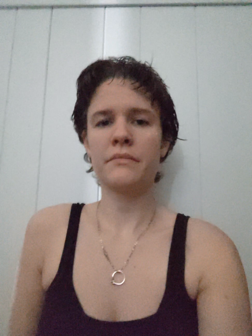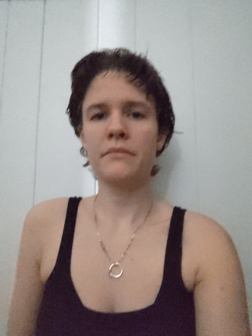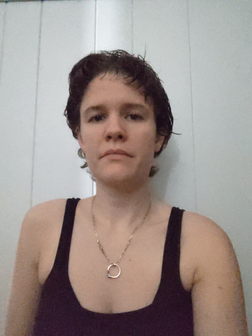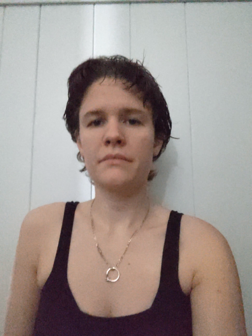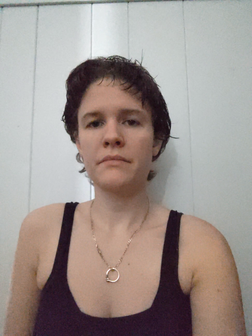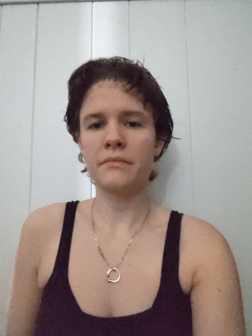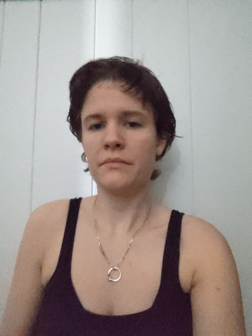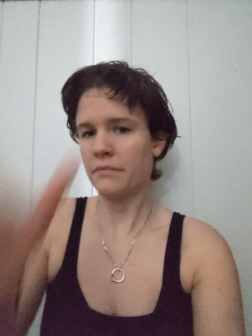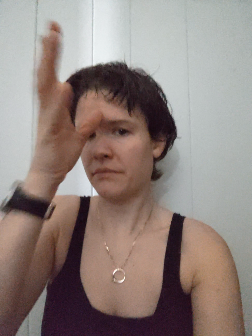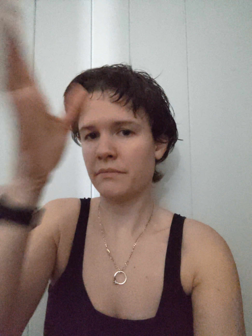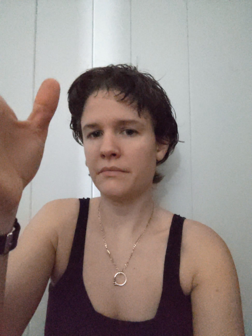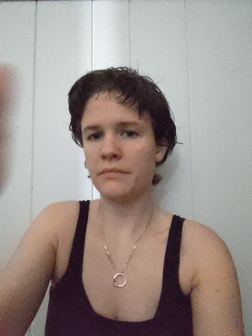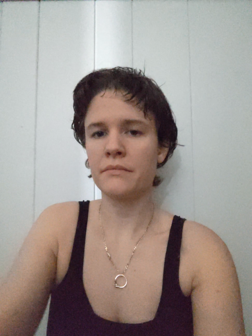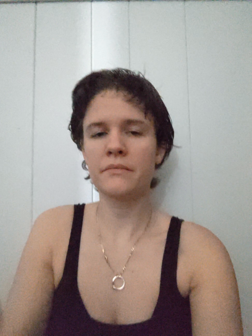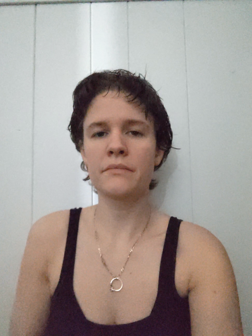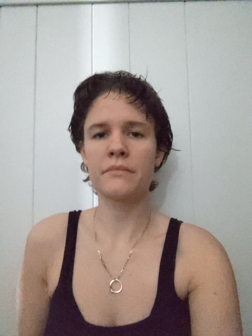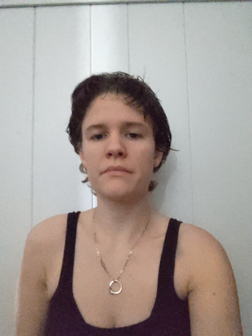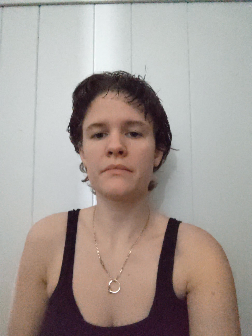grandpa